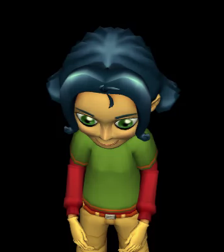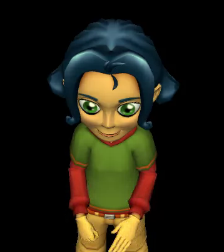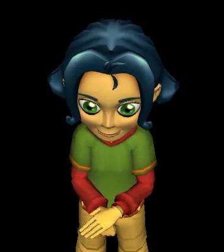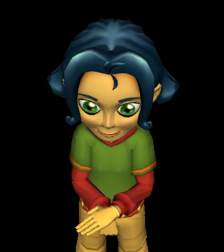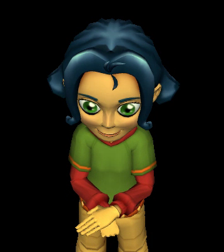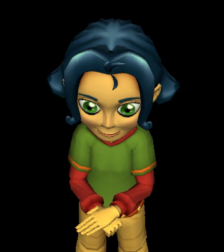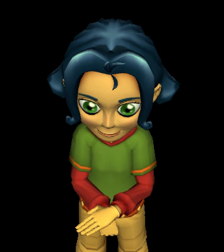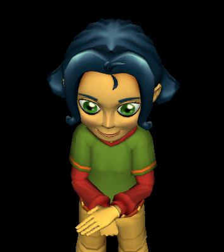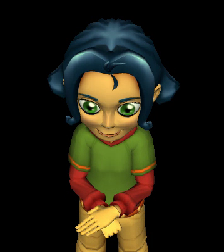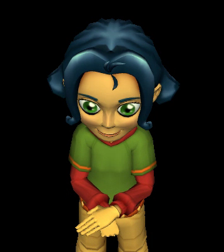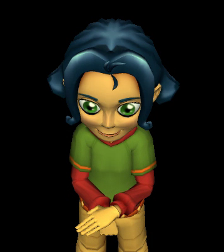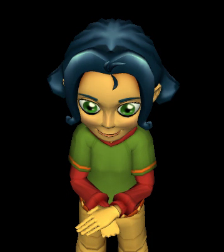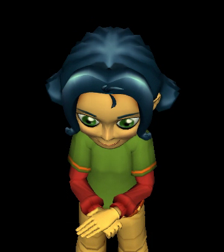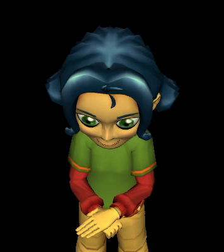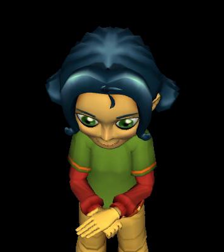كرة القدم